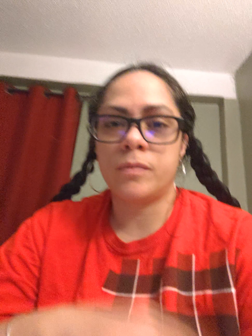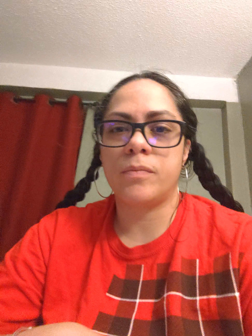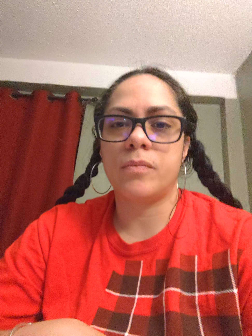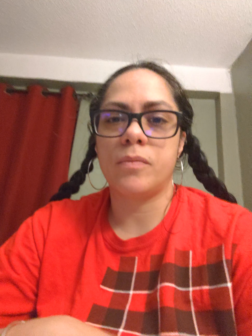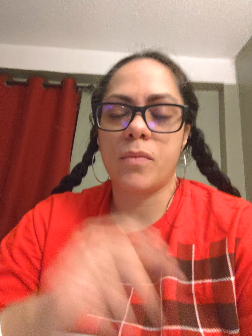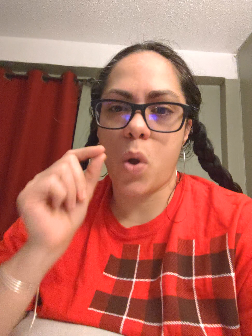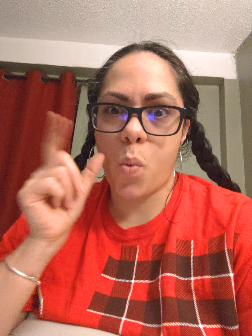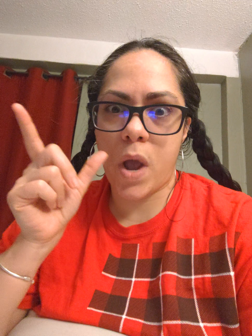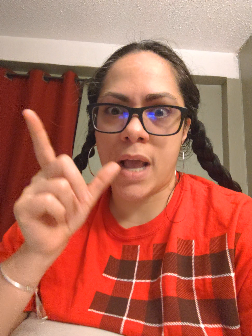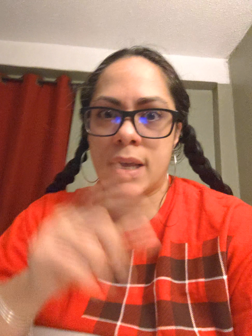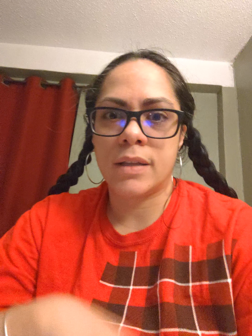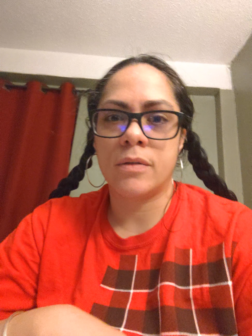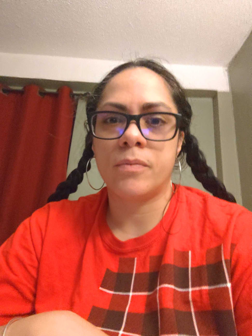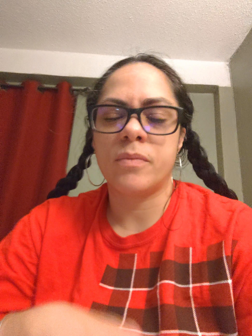awake